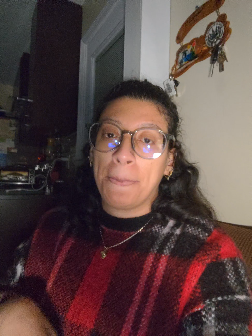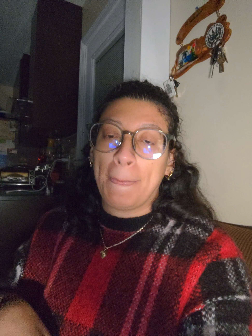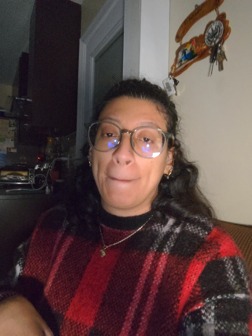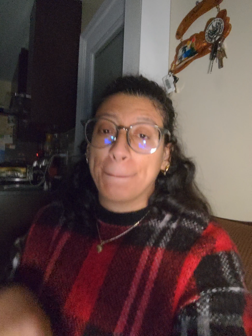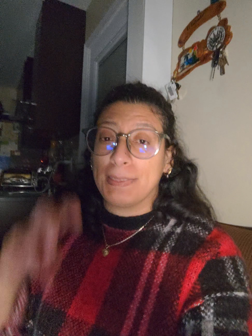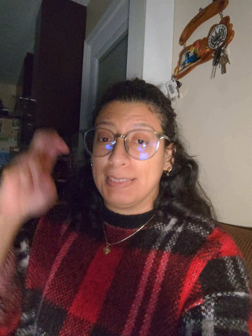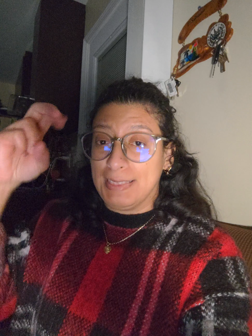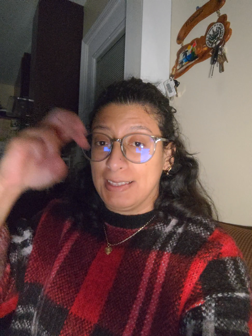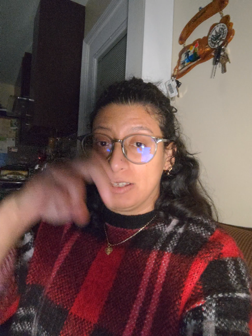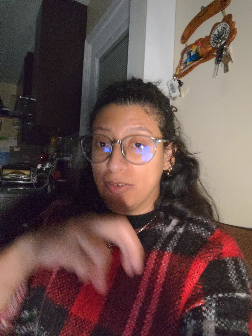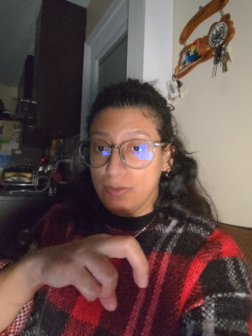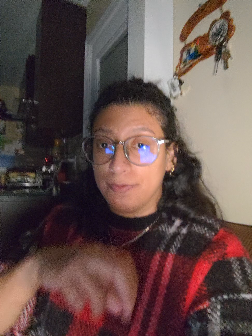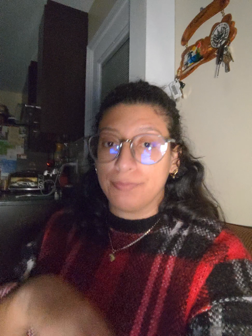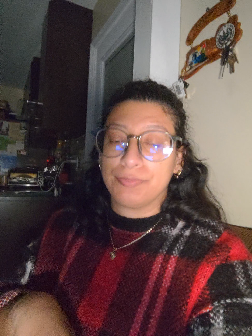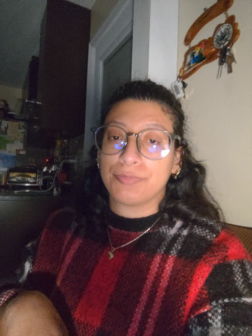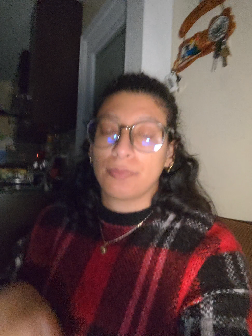stairs